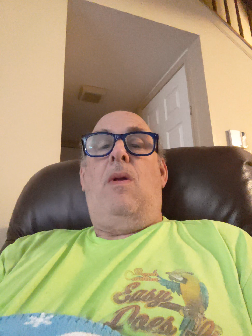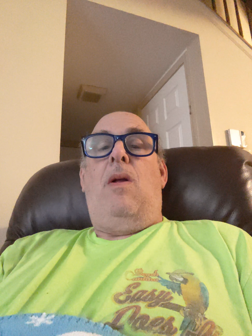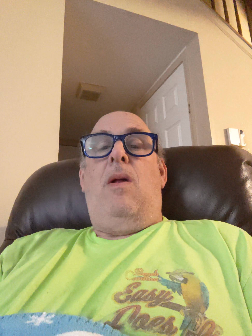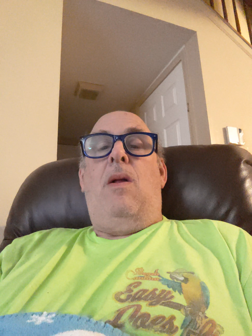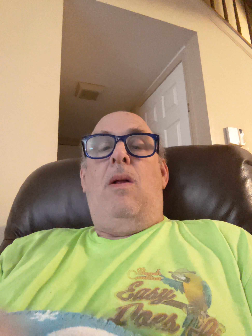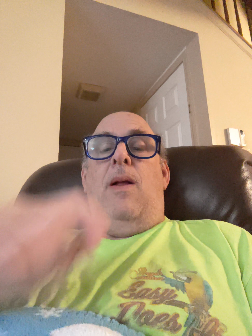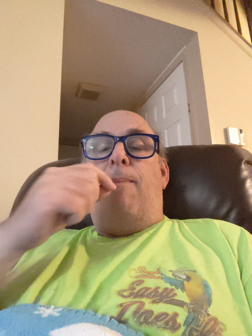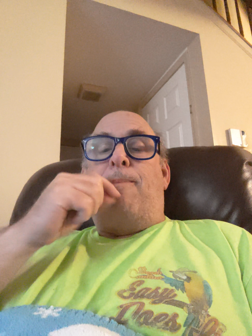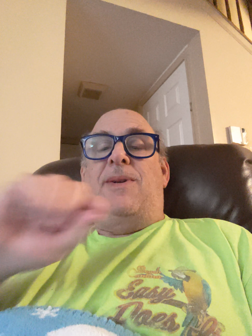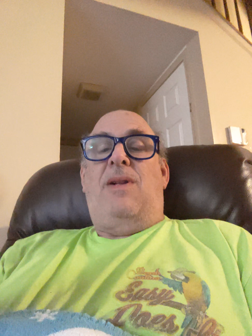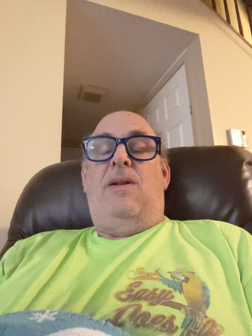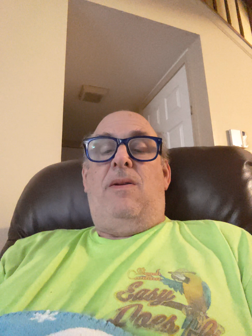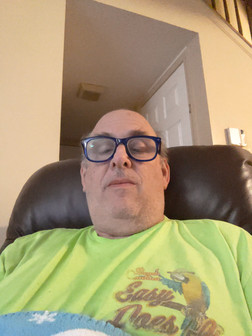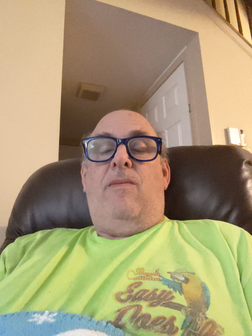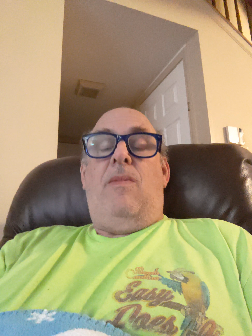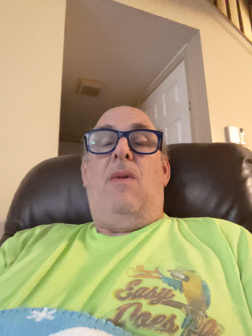pencil